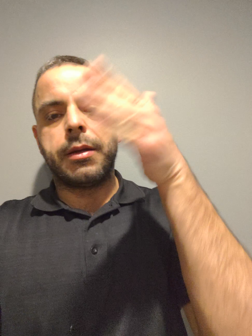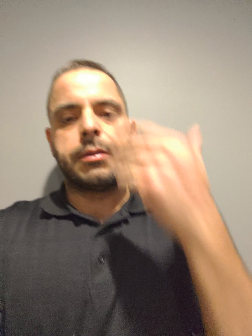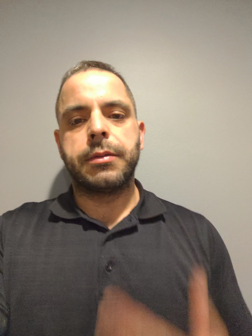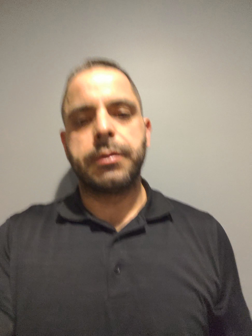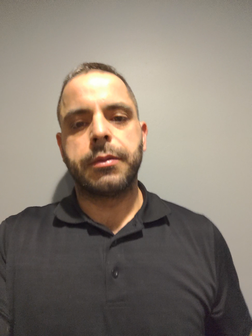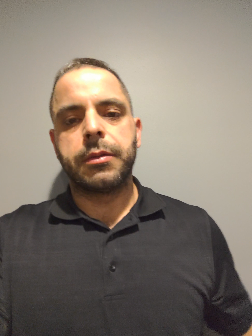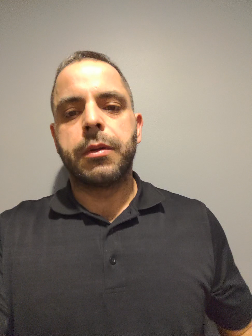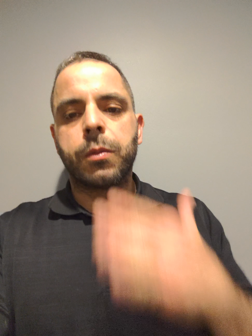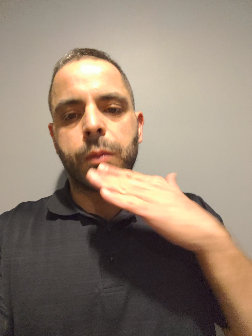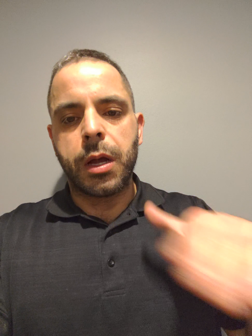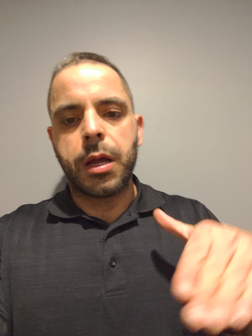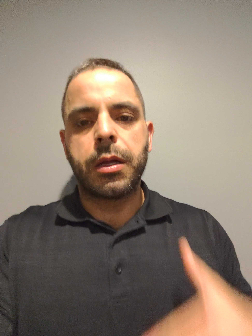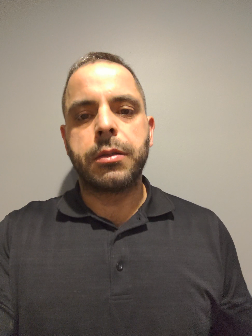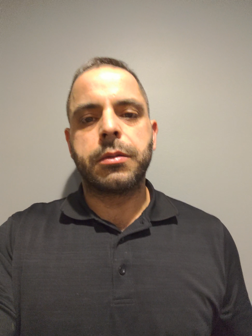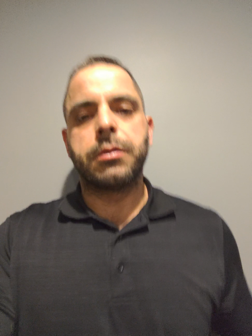quiet